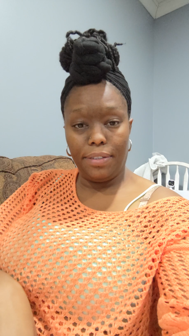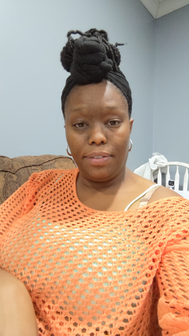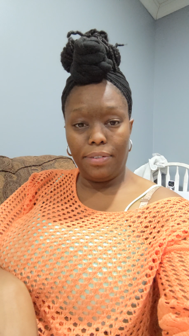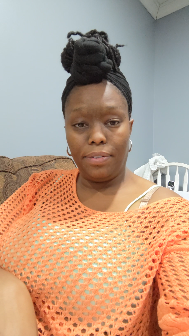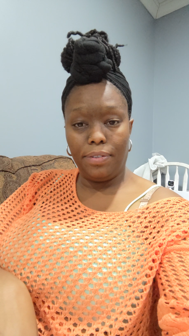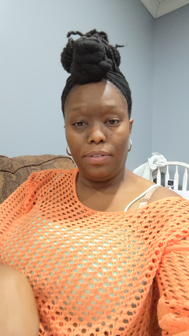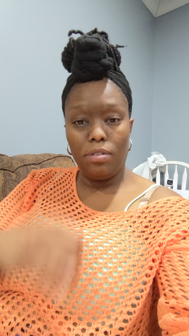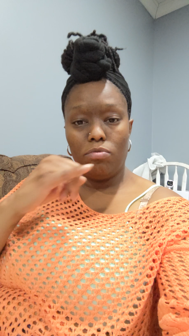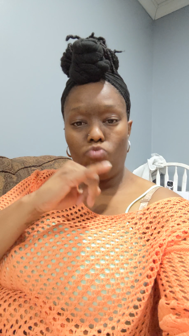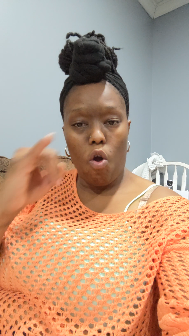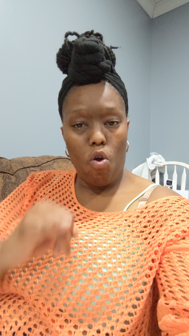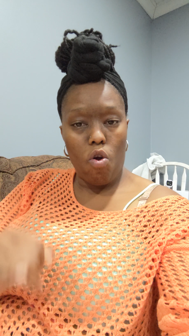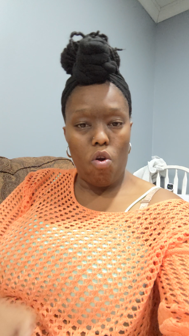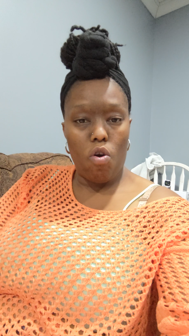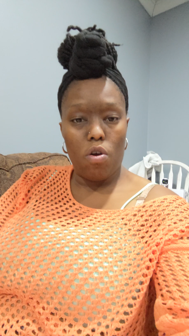draw